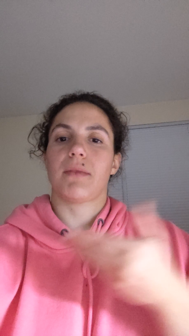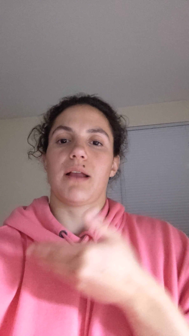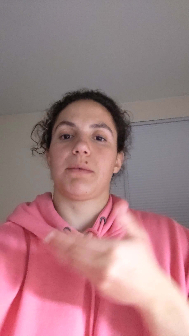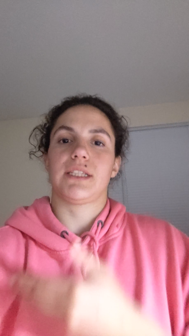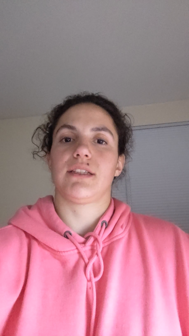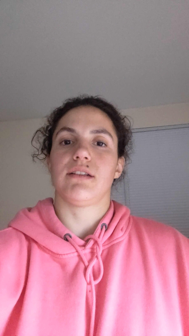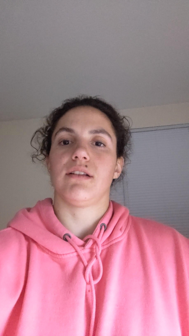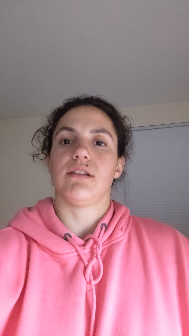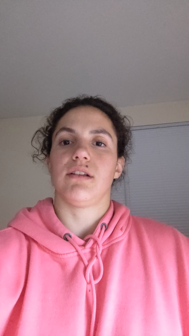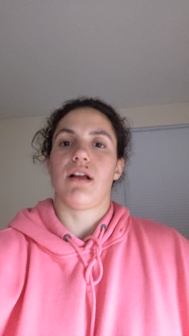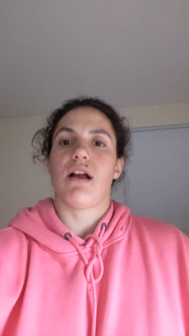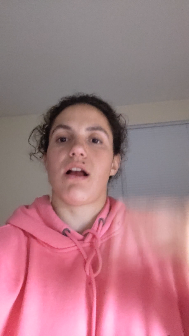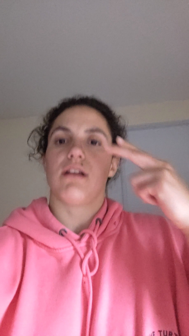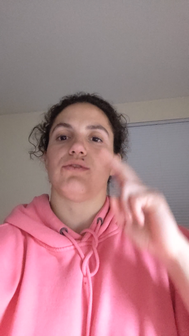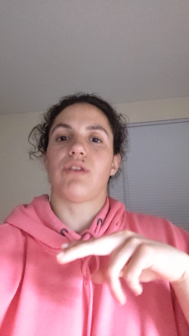high chair